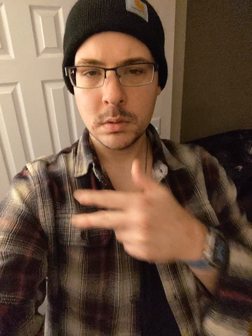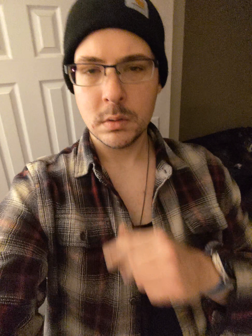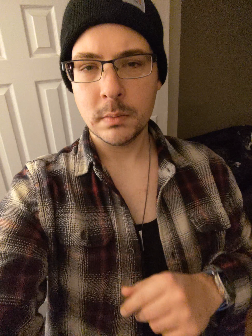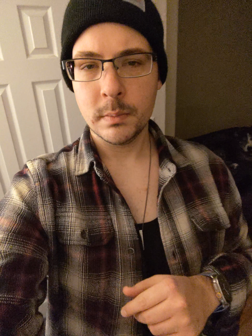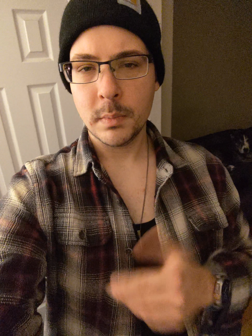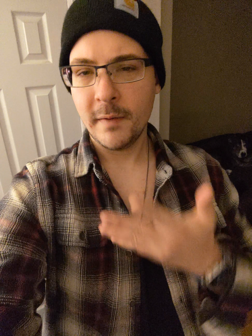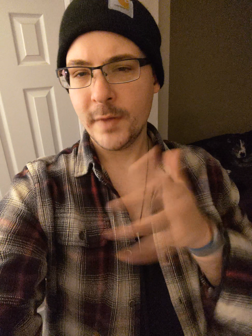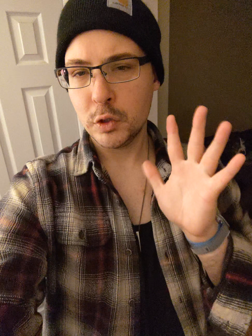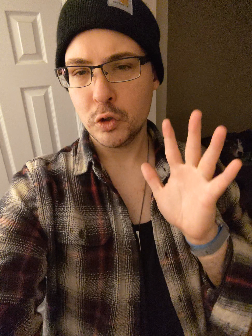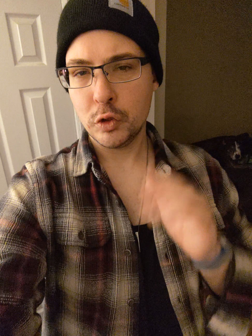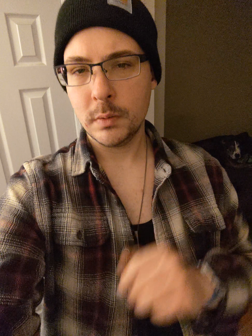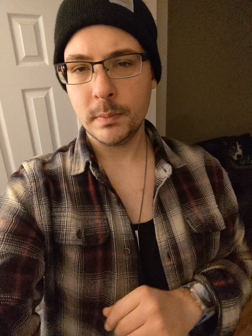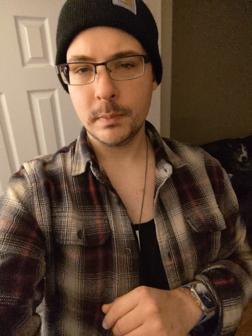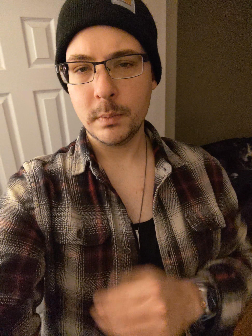finish